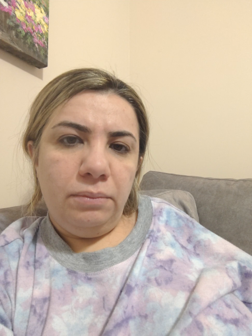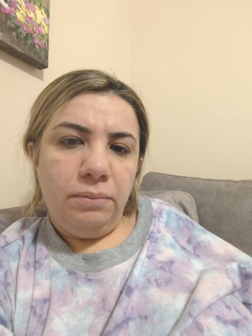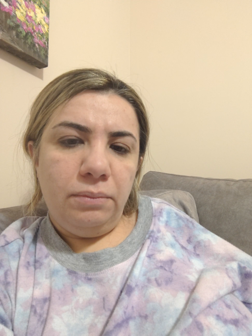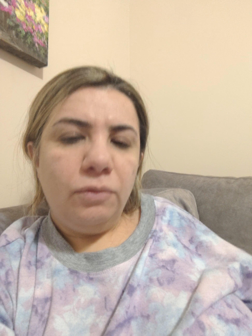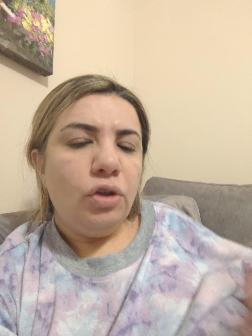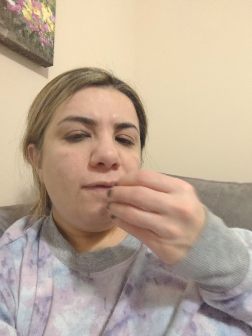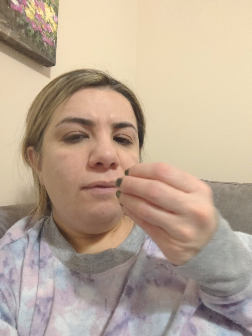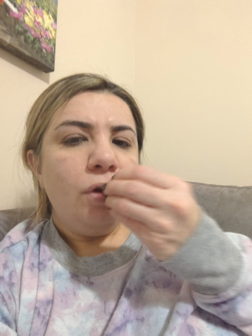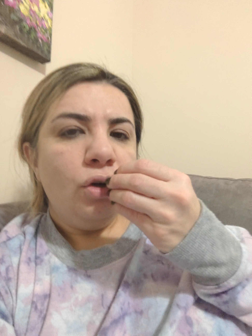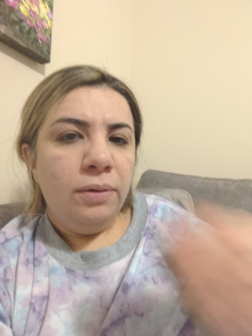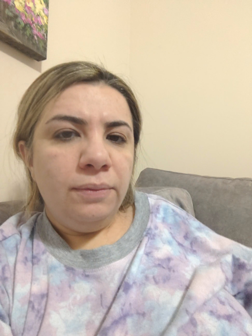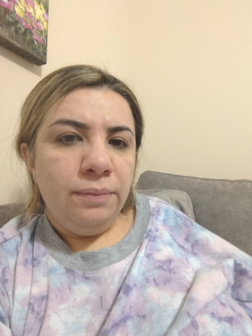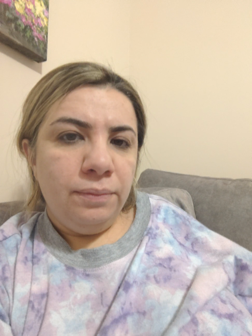food